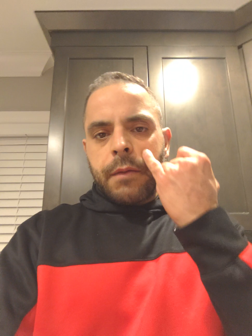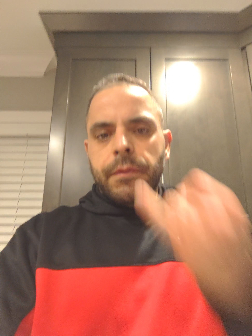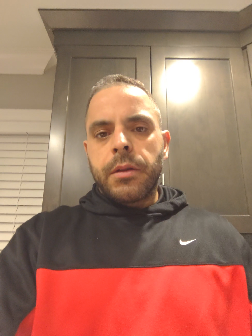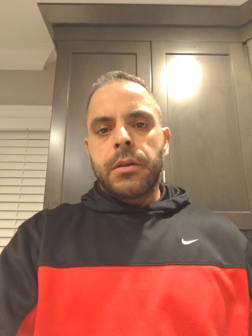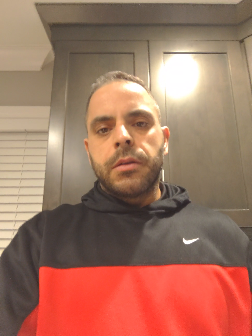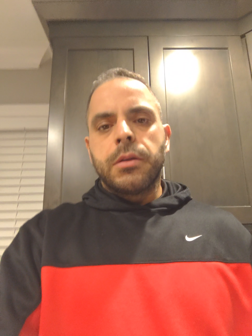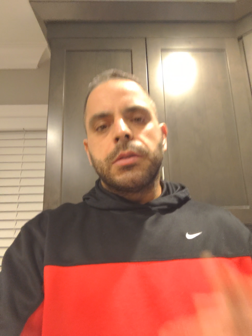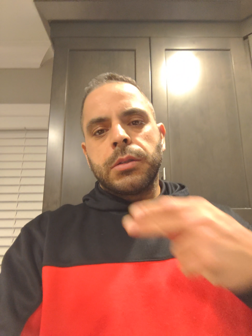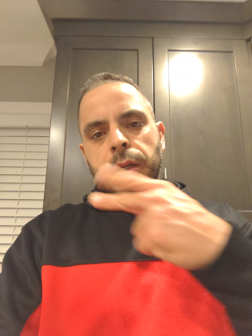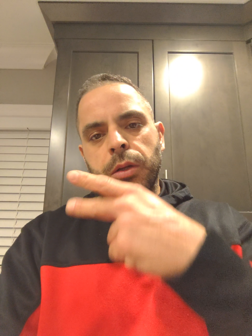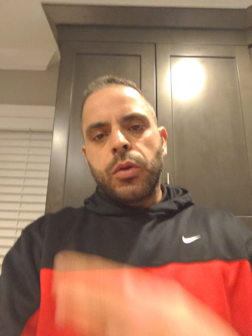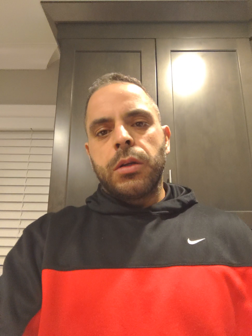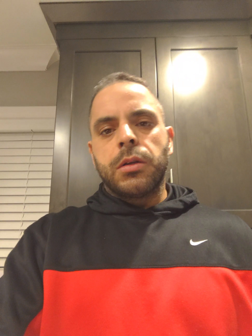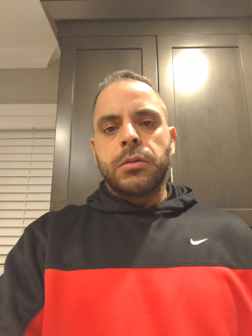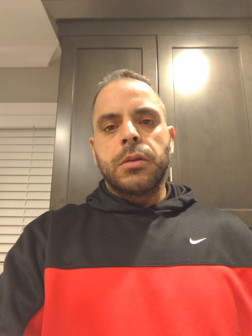scissors